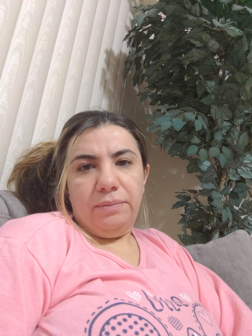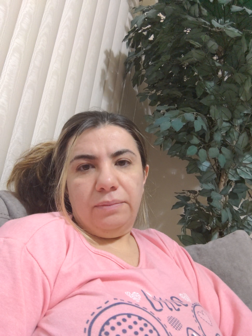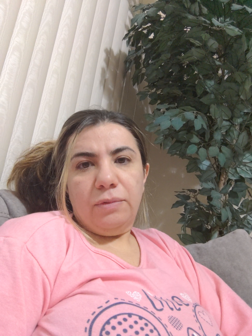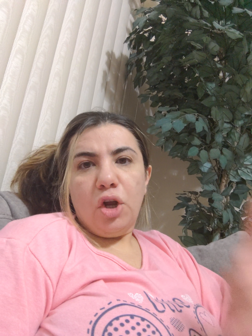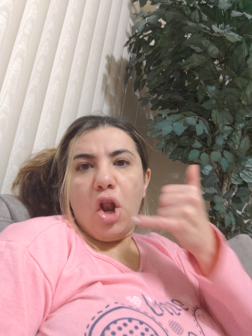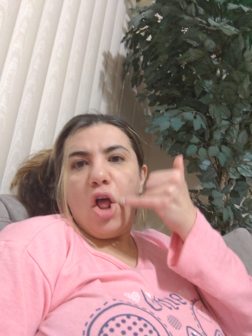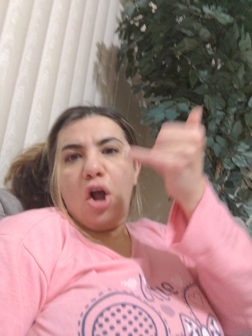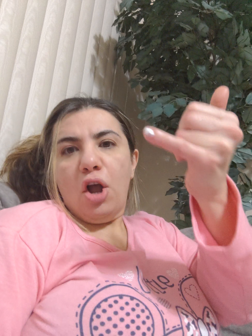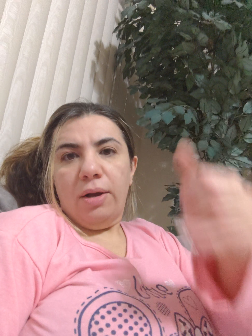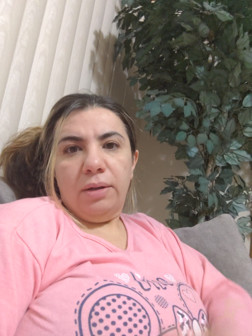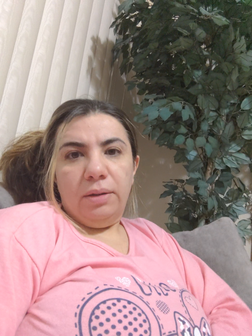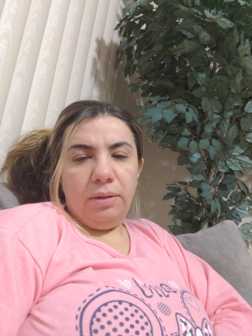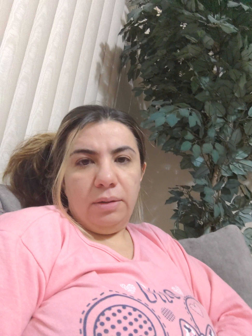call on the phone